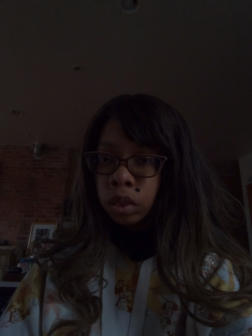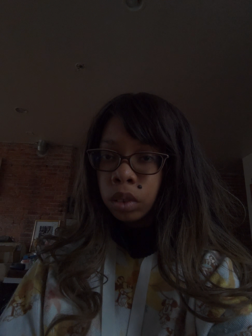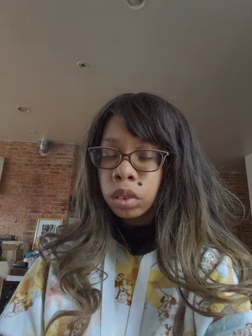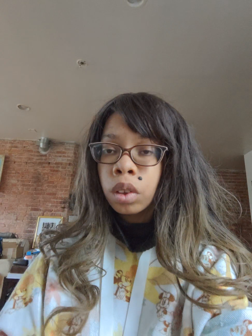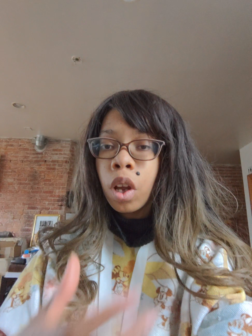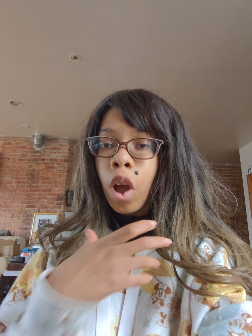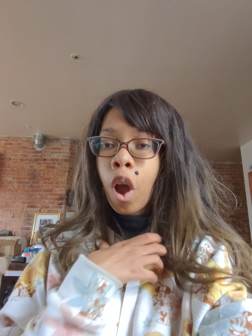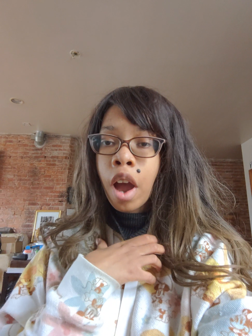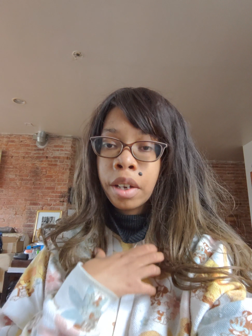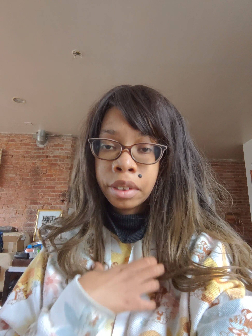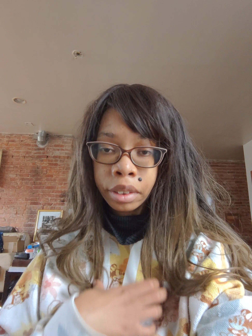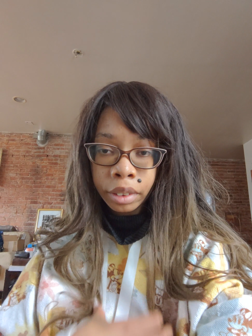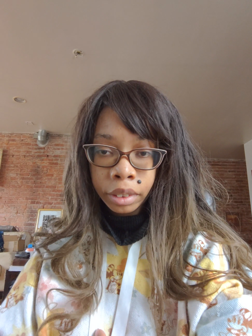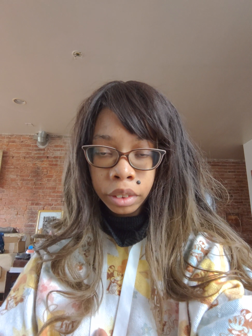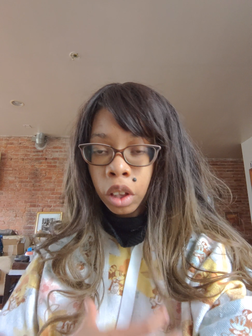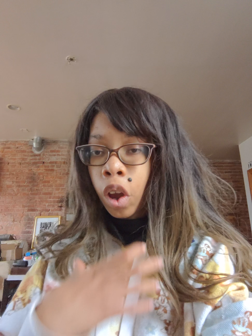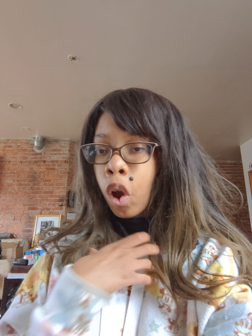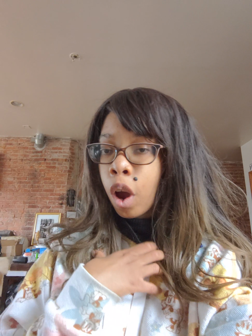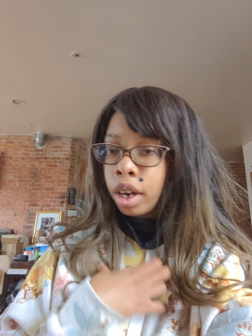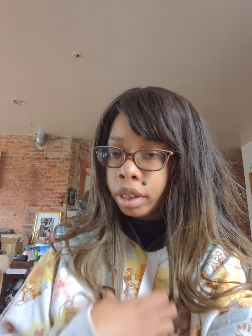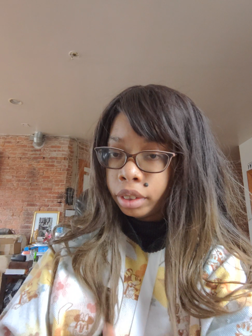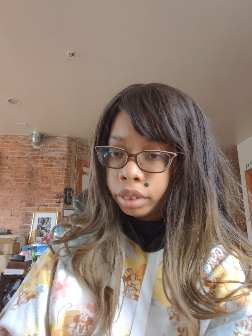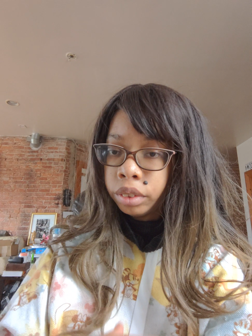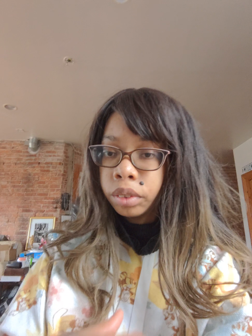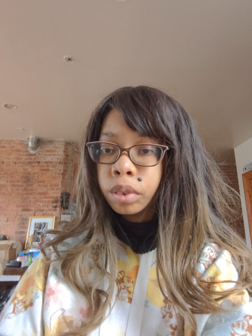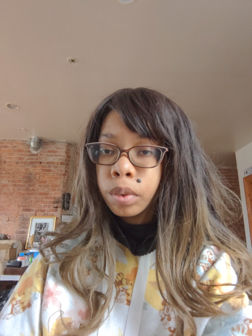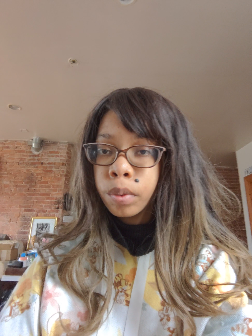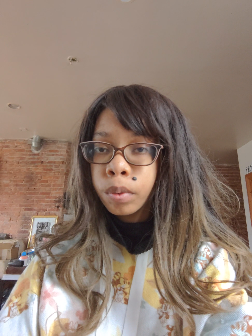hungry